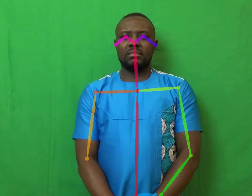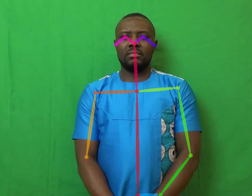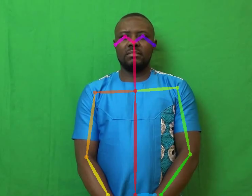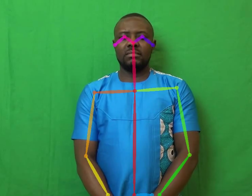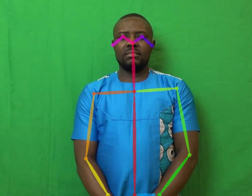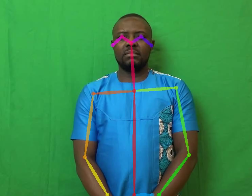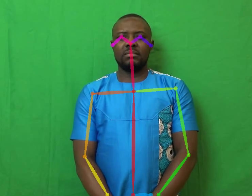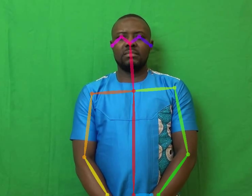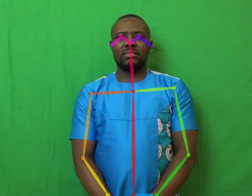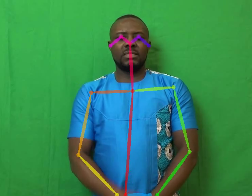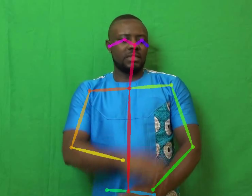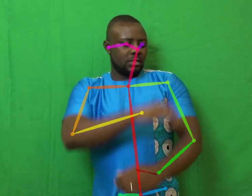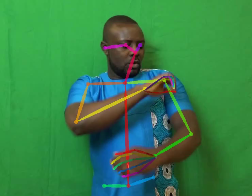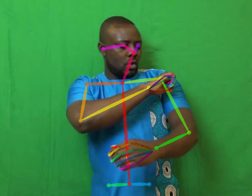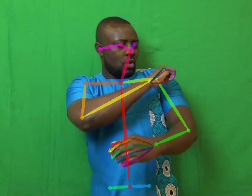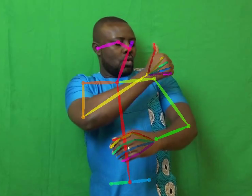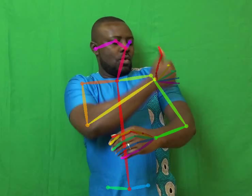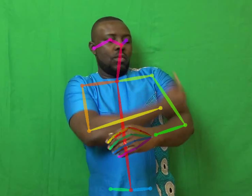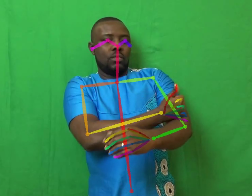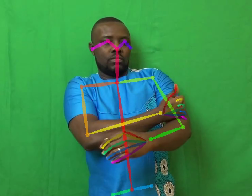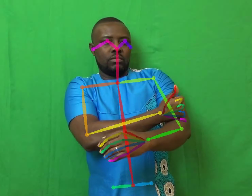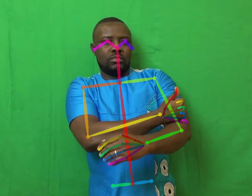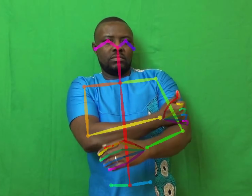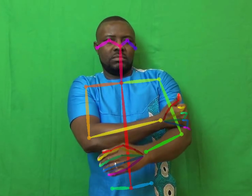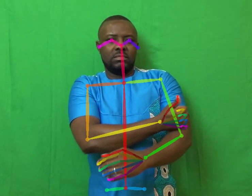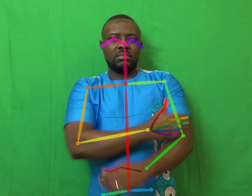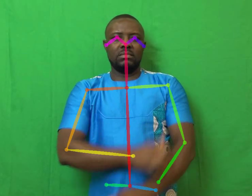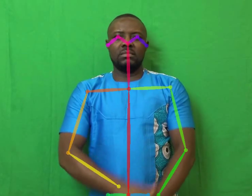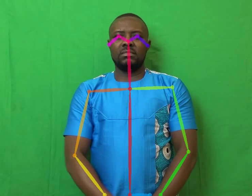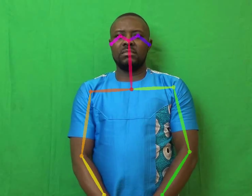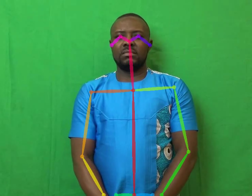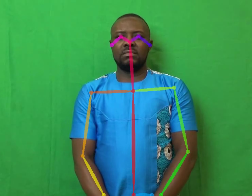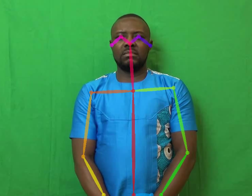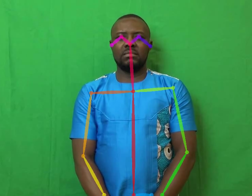authority